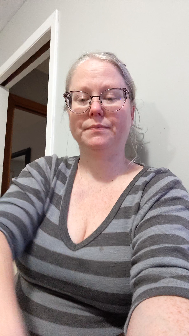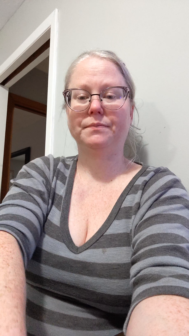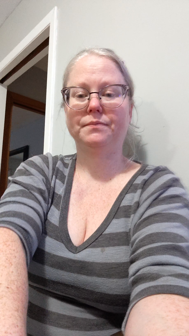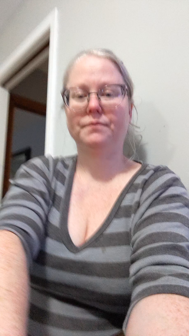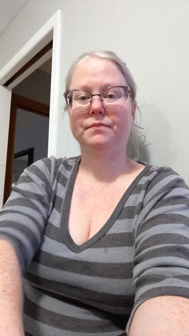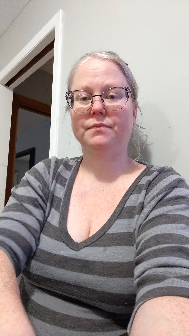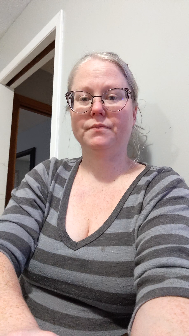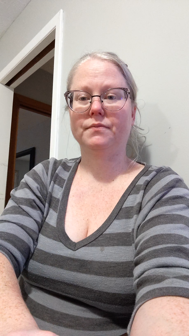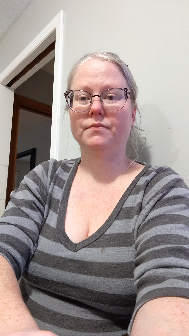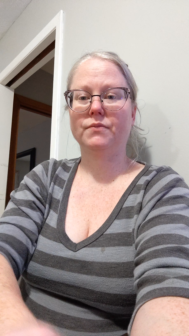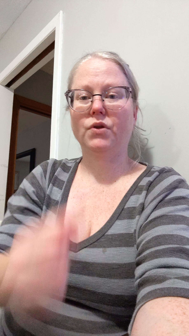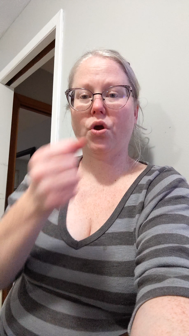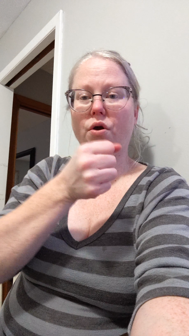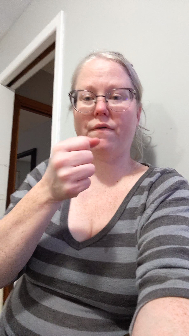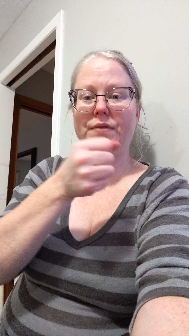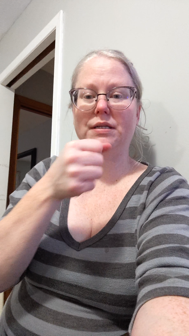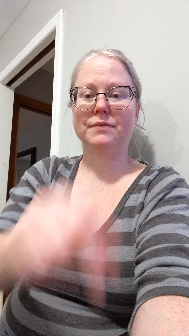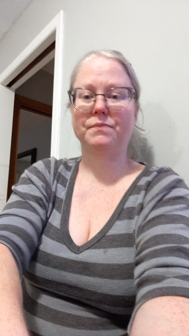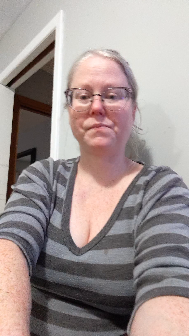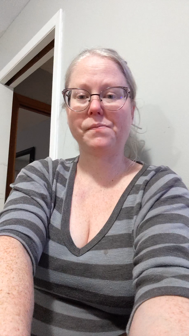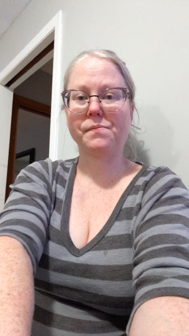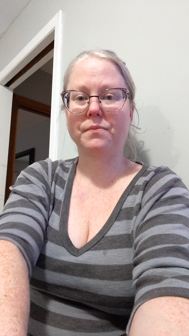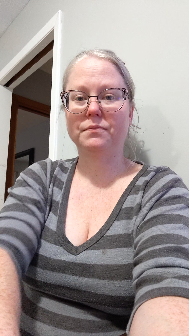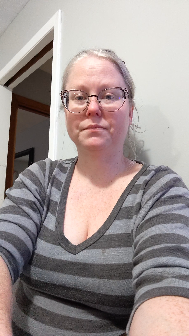coffee